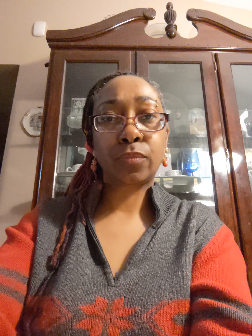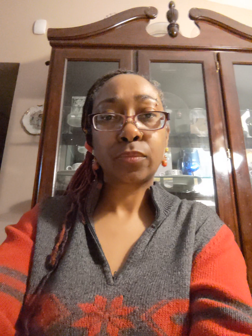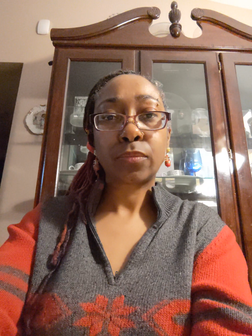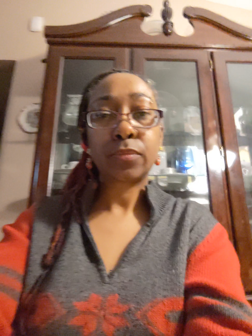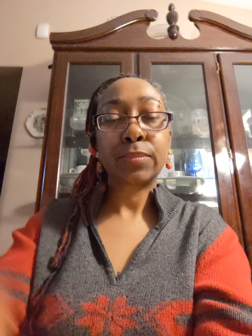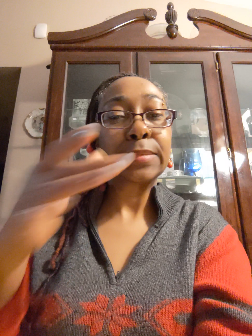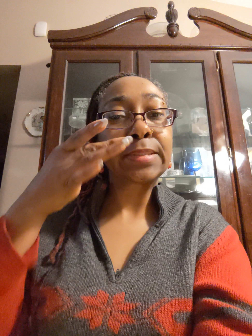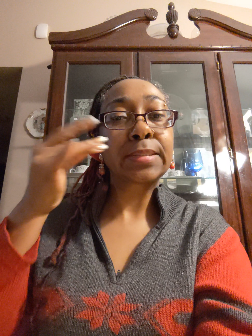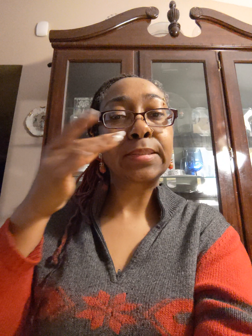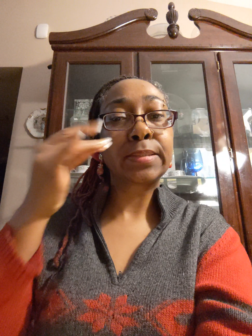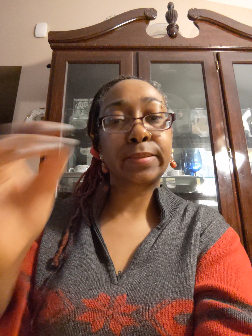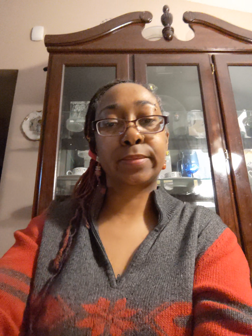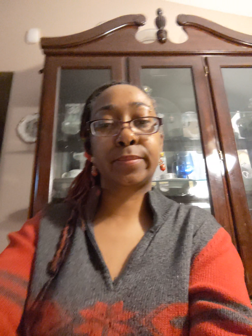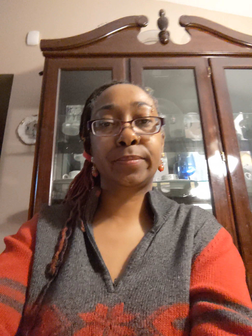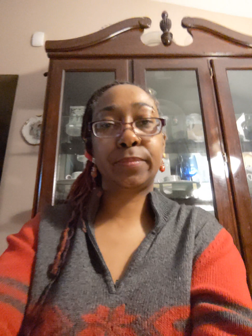kitty